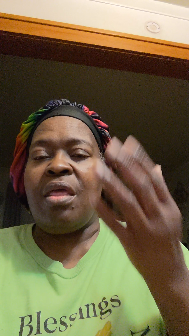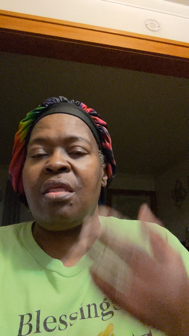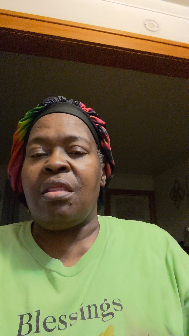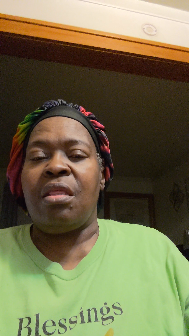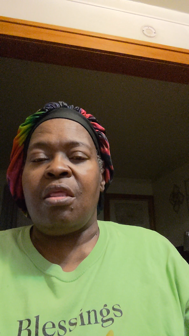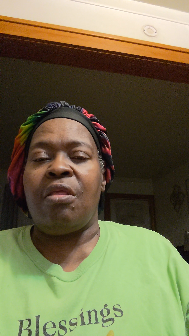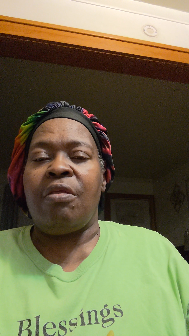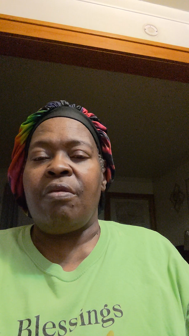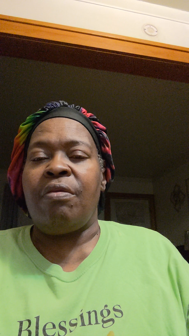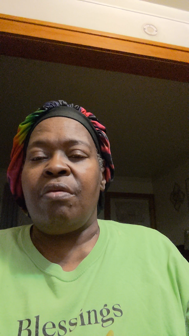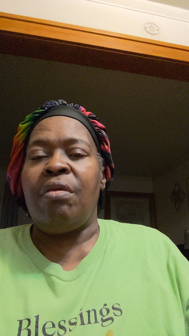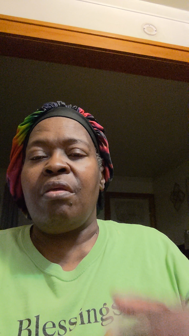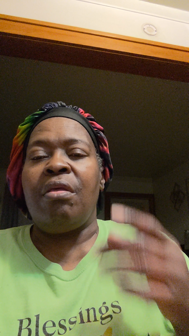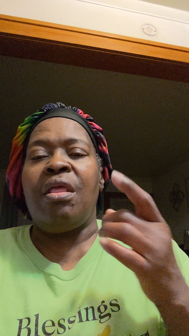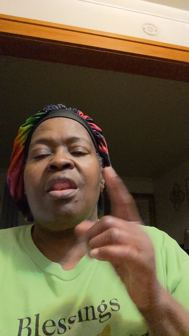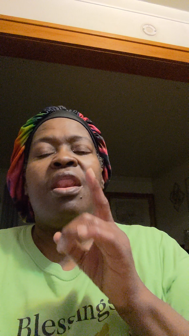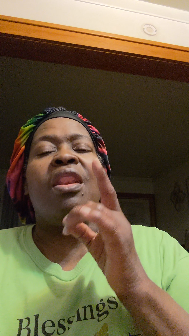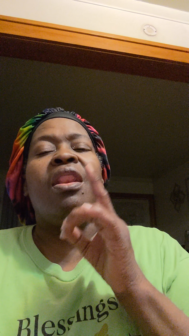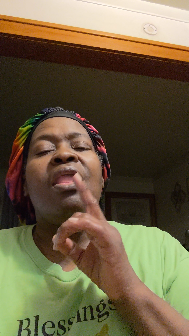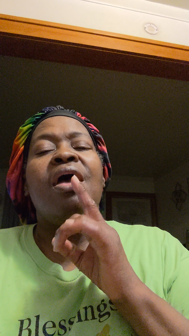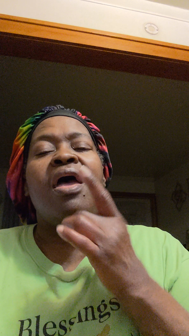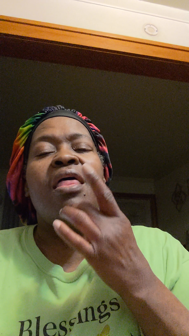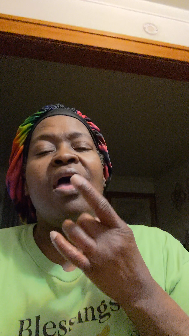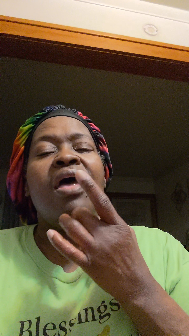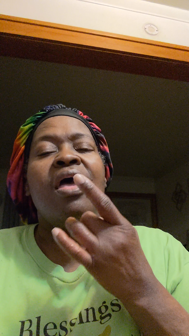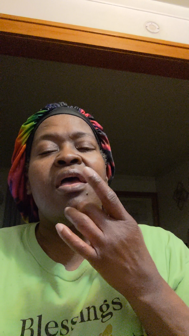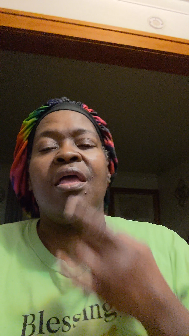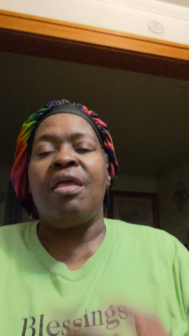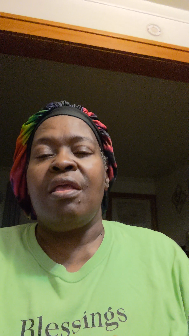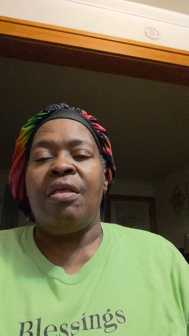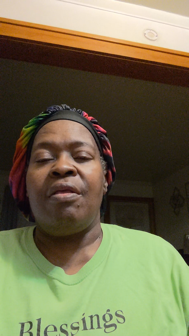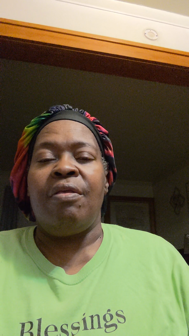light bulb